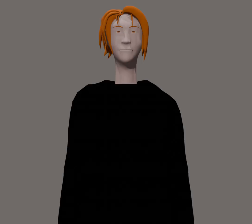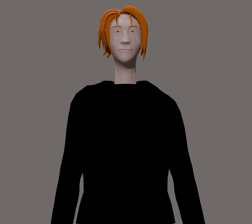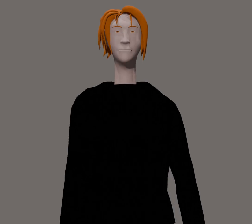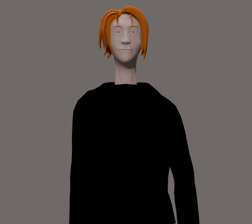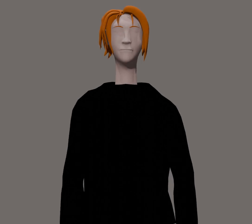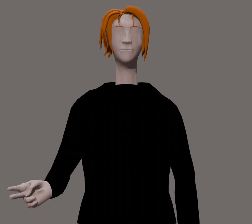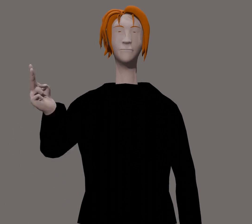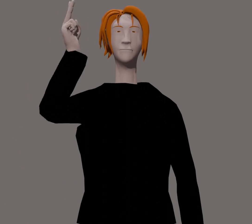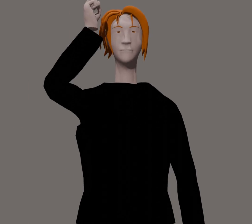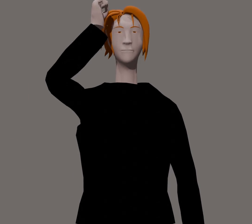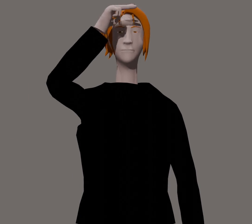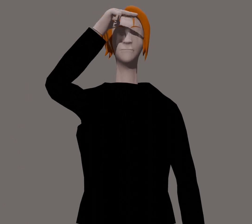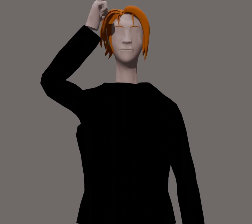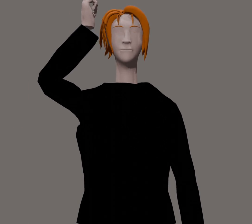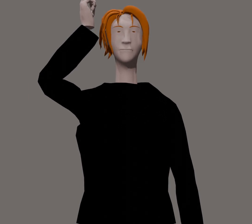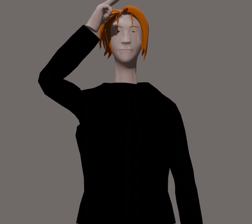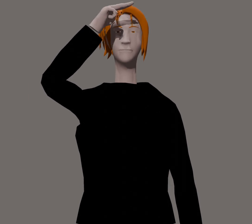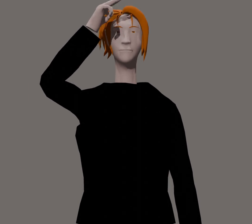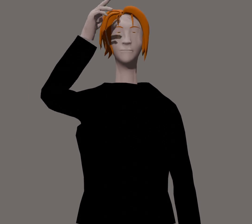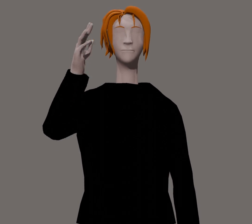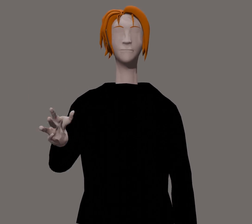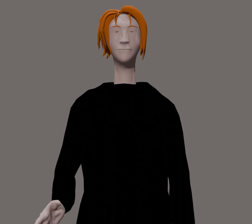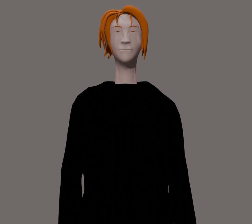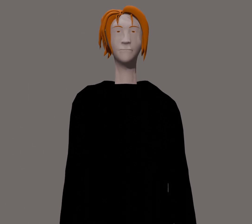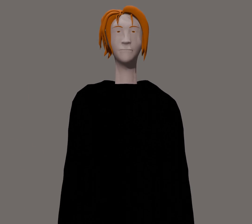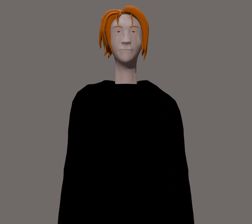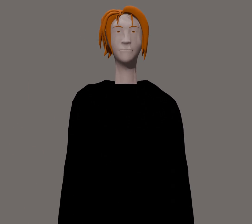Careless